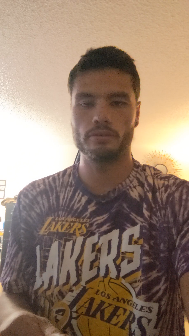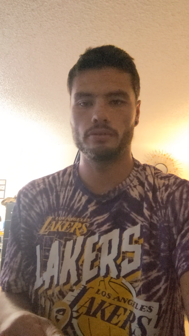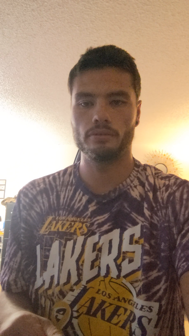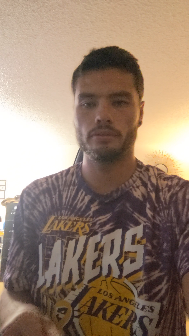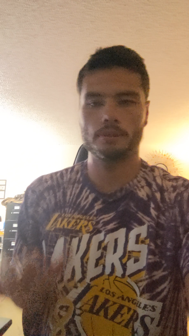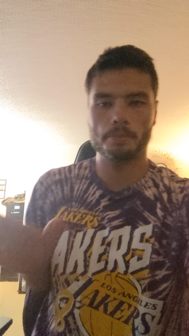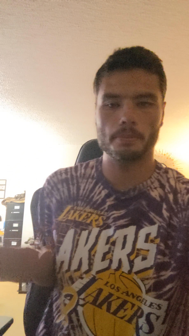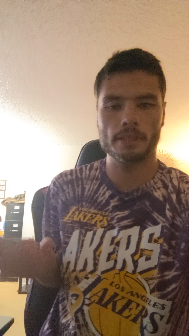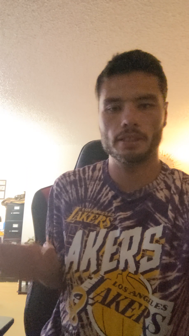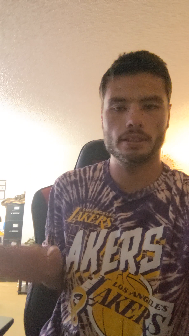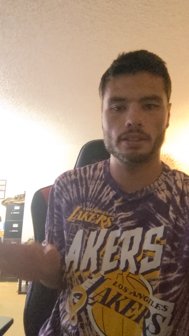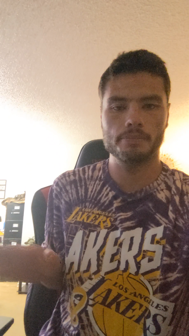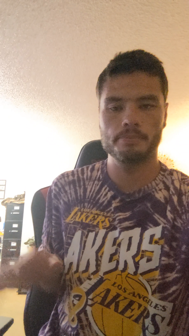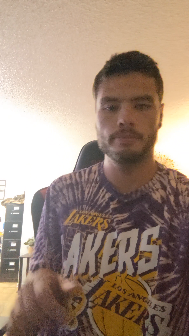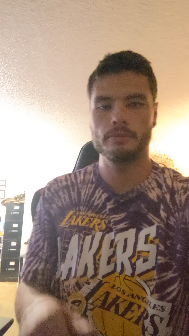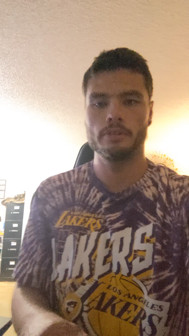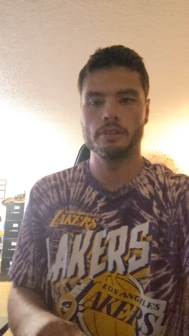penguin